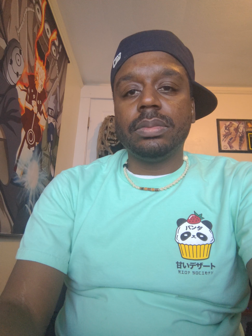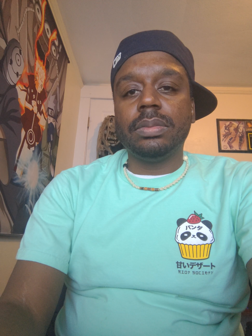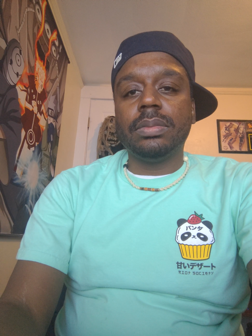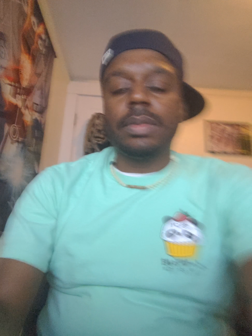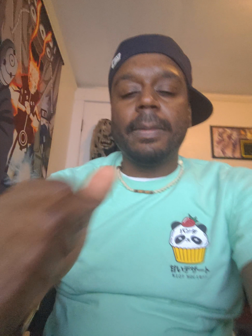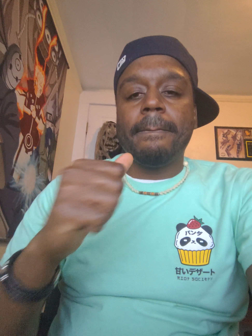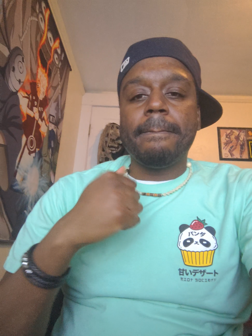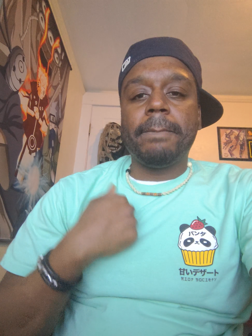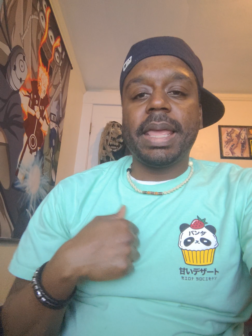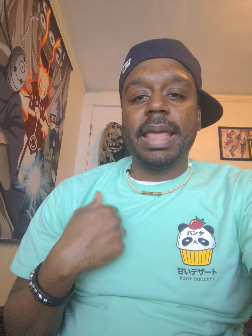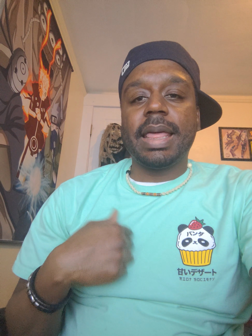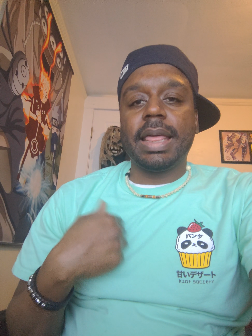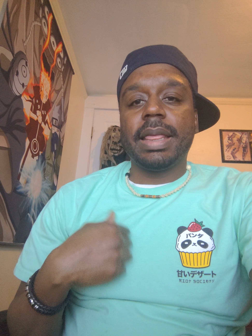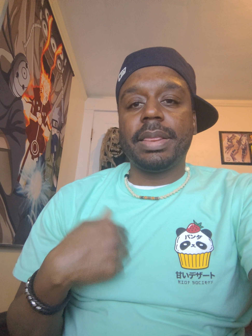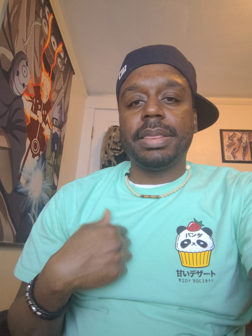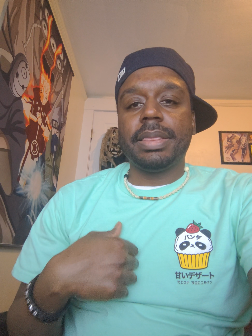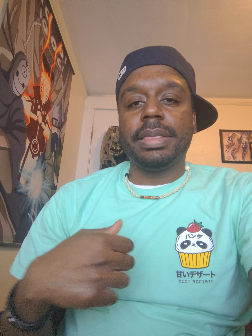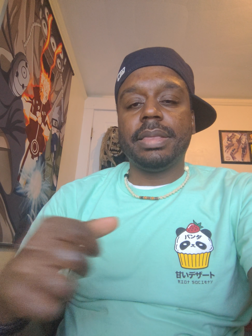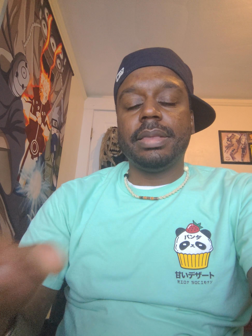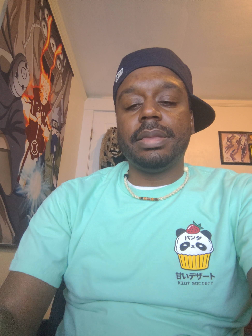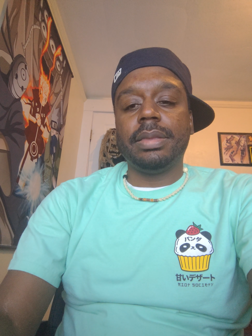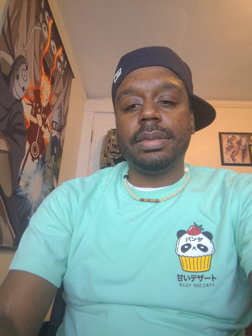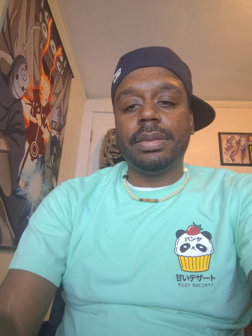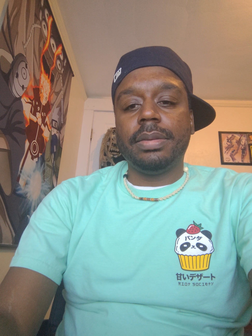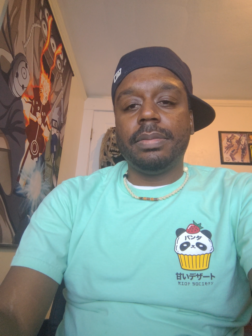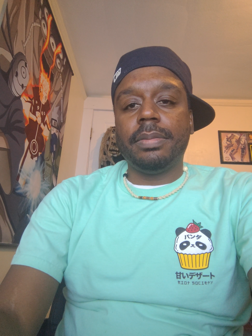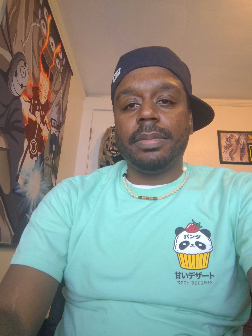bath